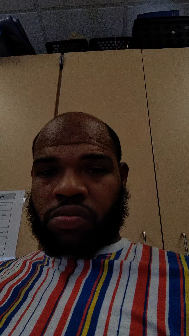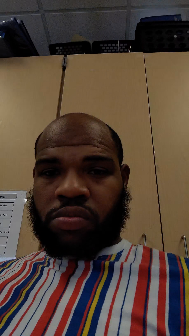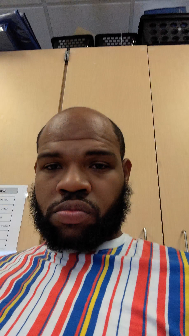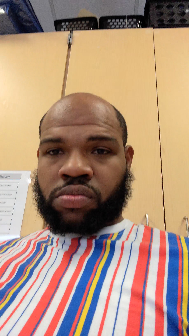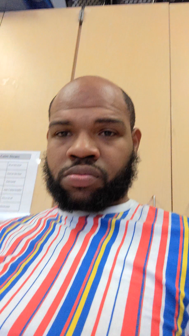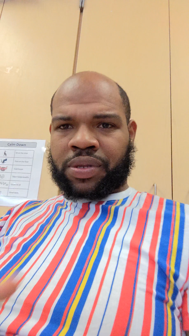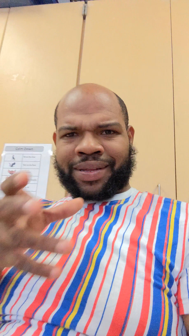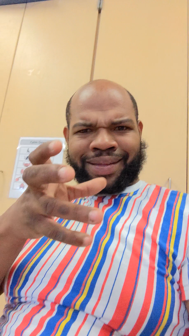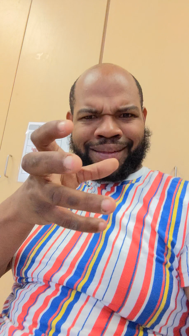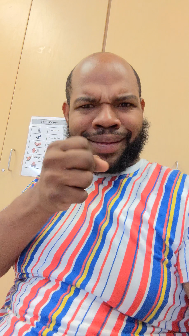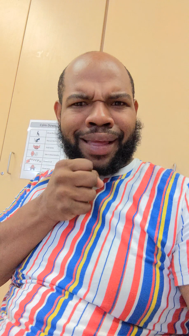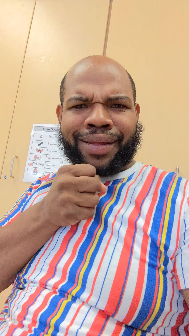get